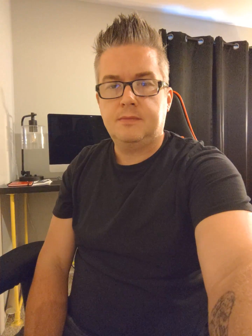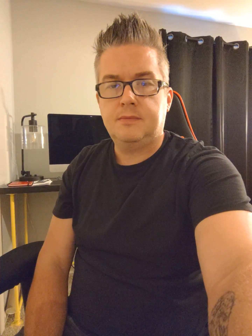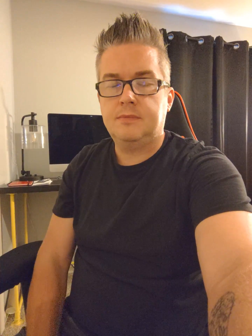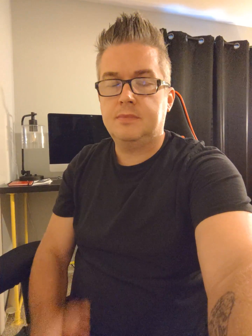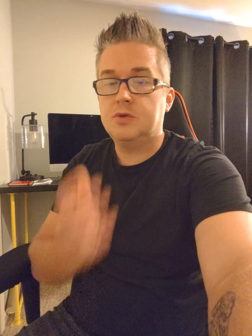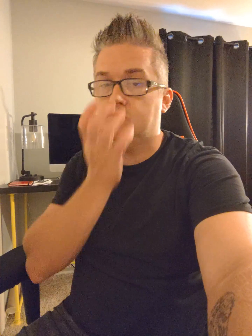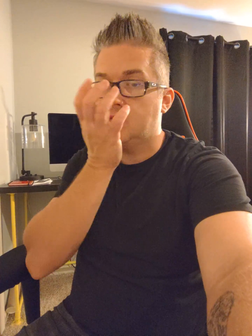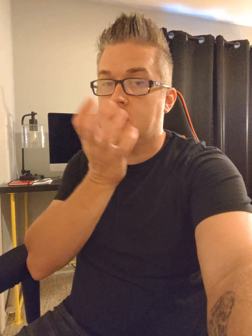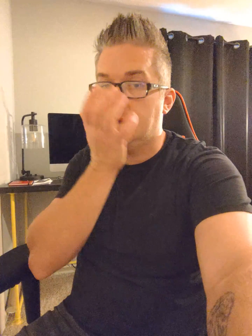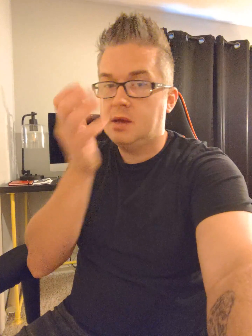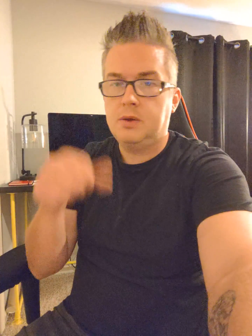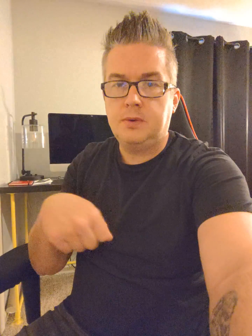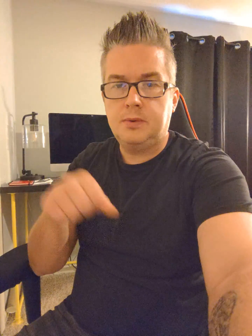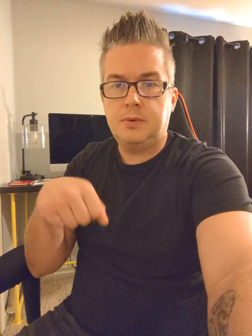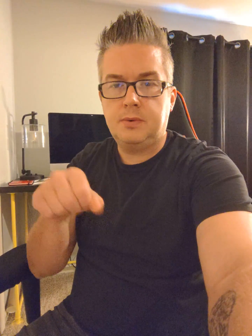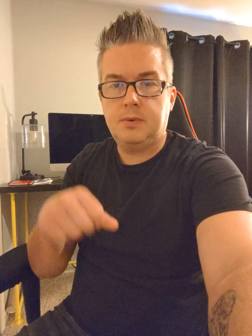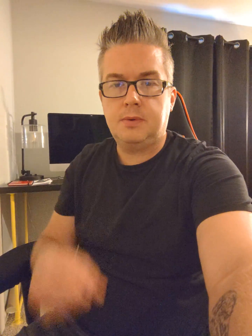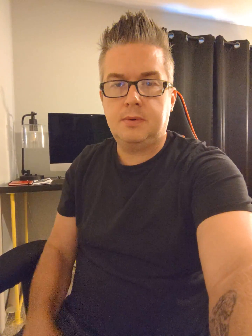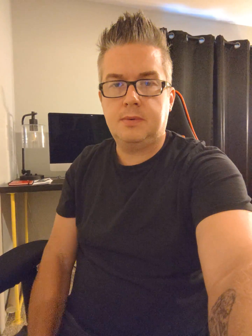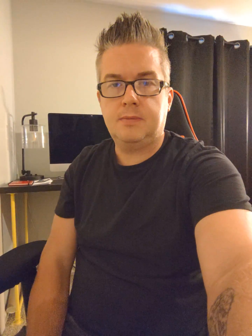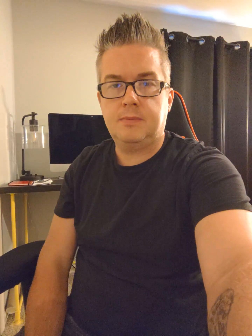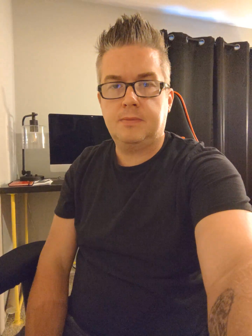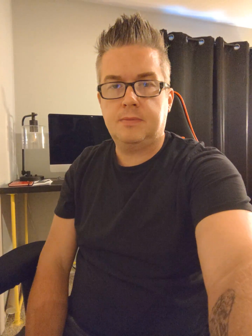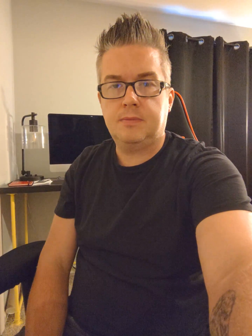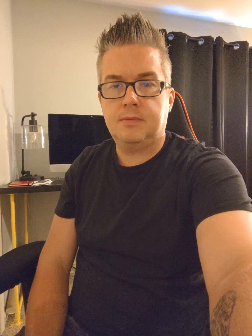lawn mower